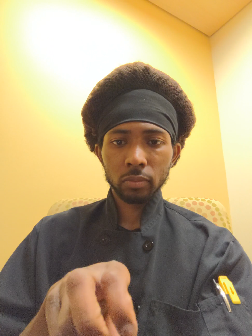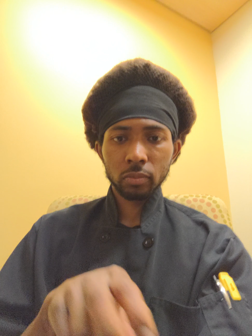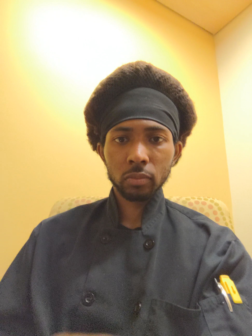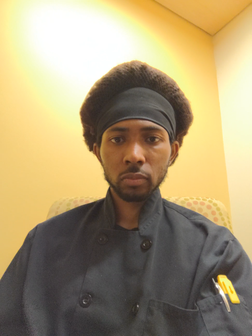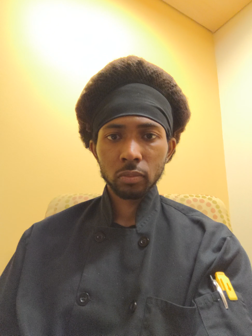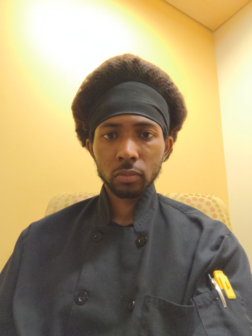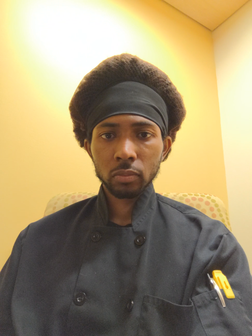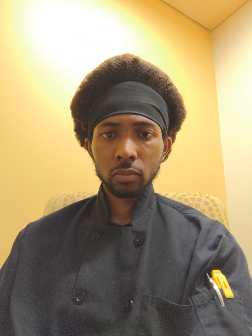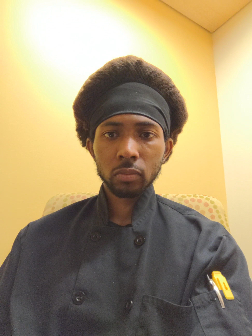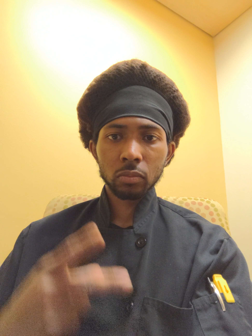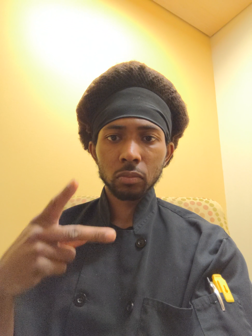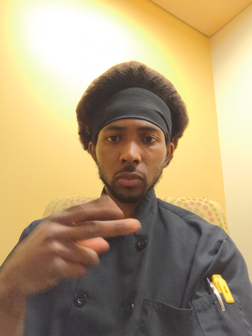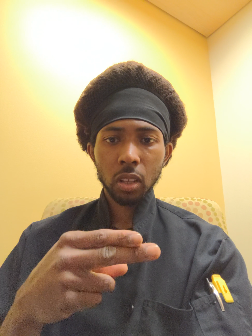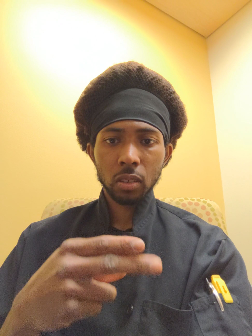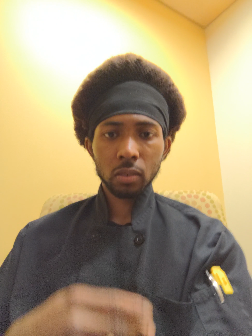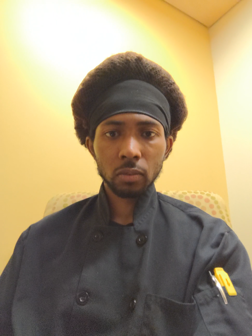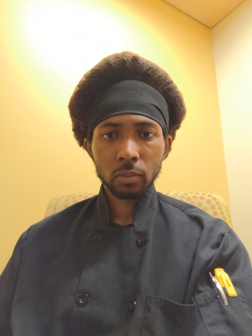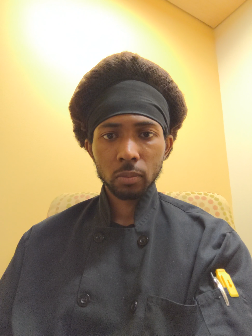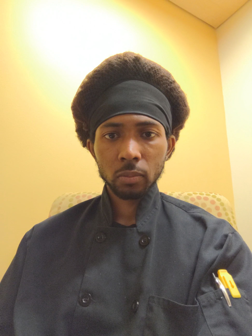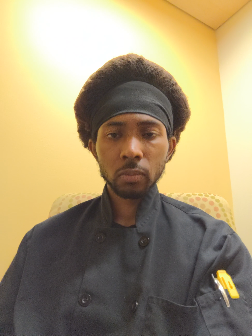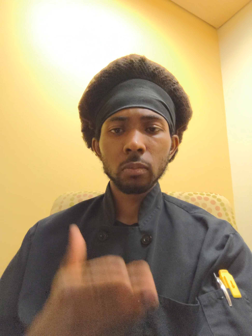cut